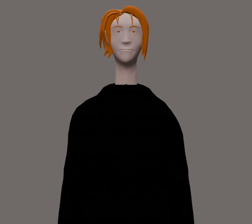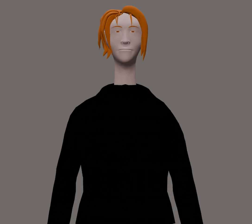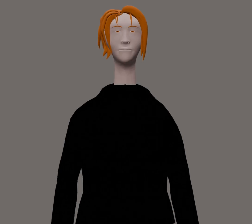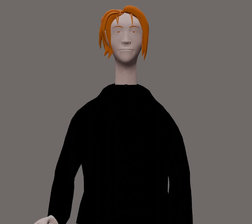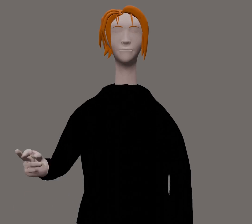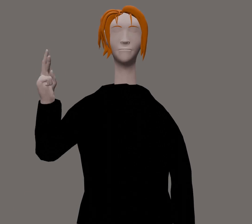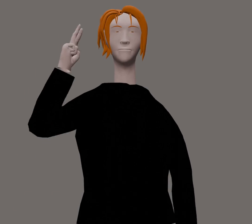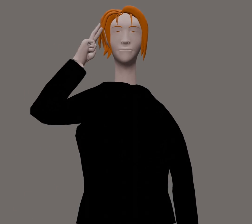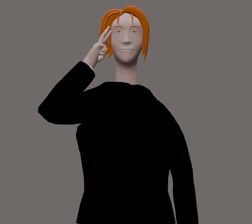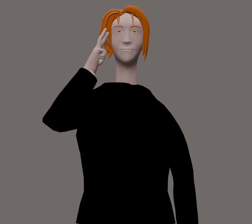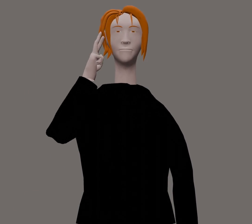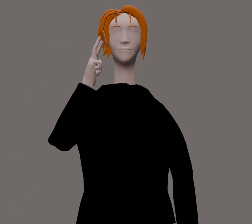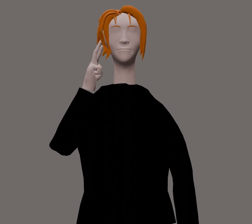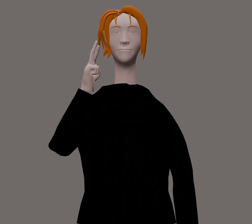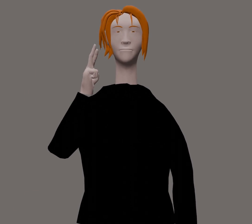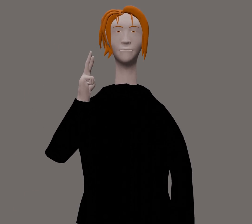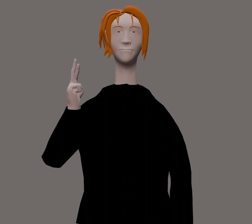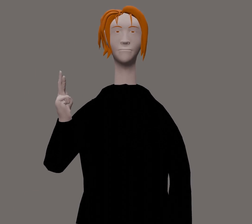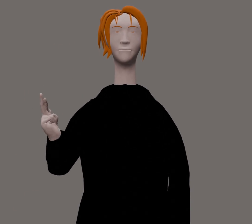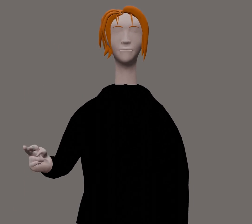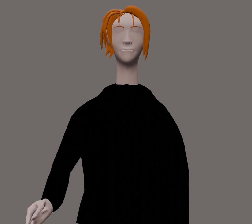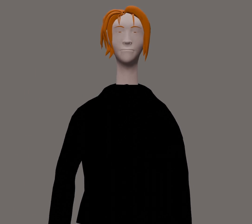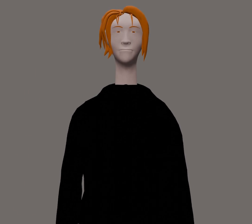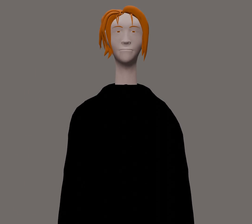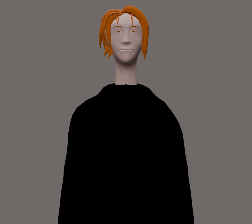Braid Hairstyle